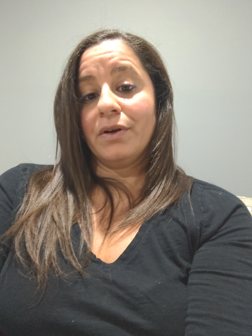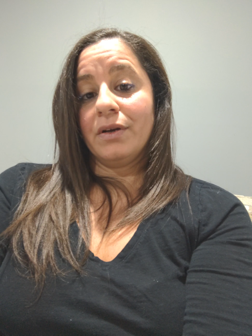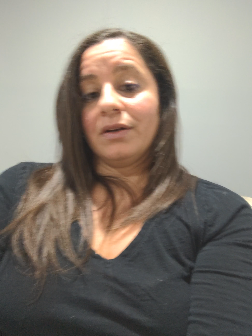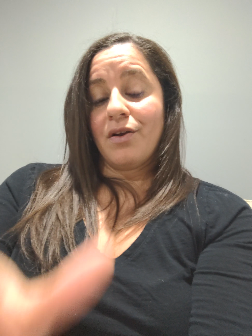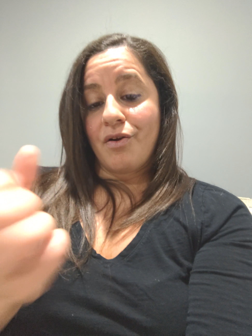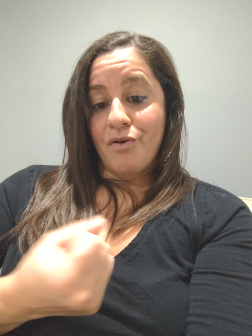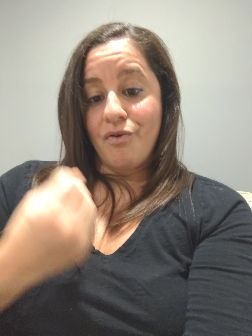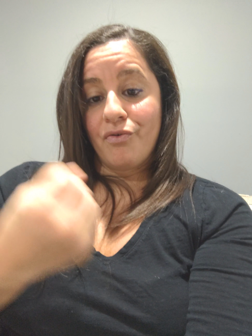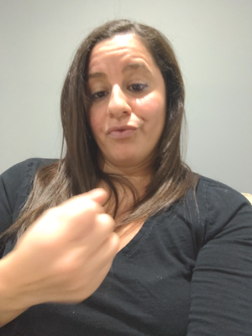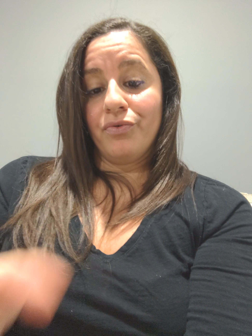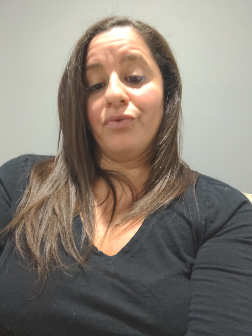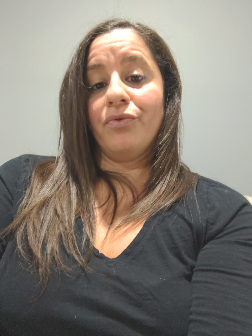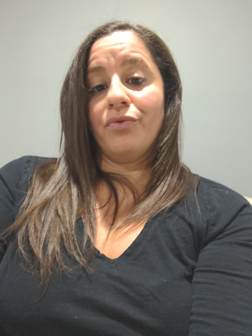car